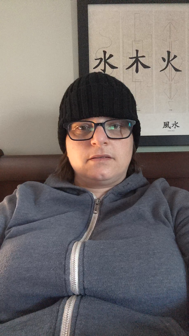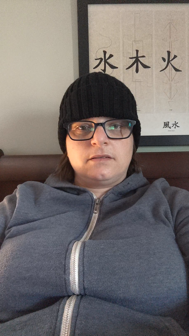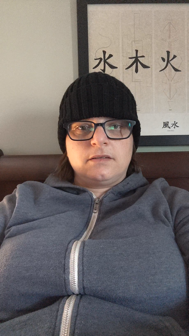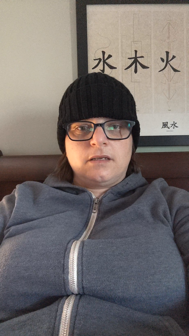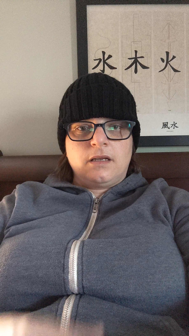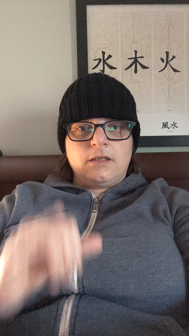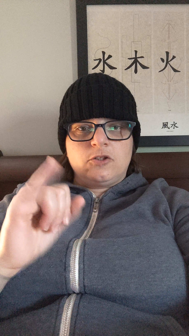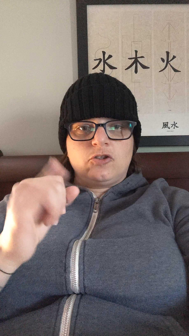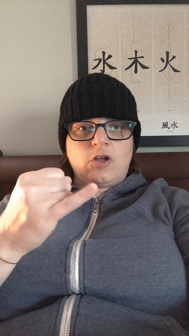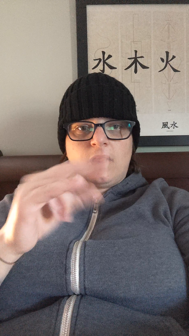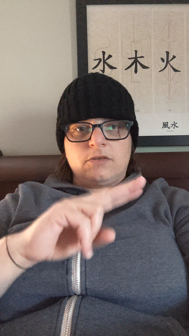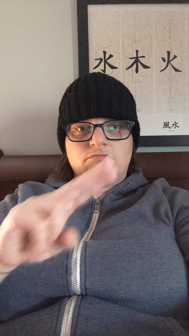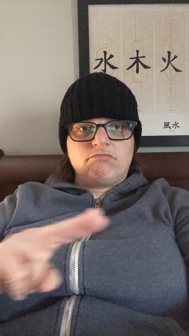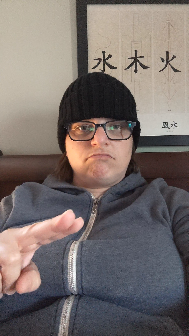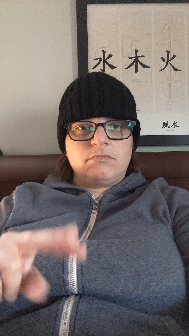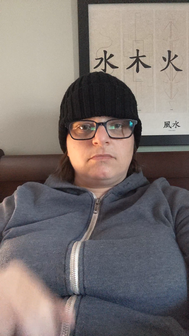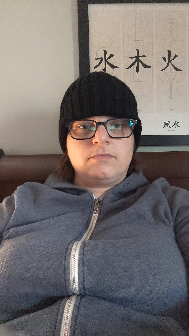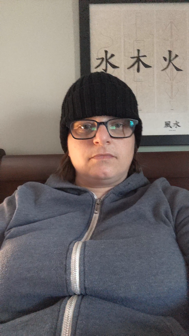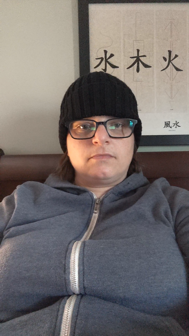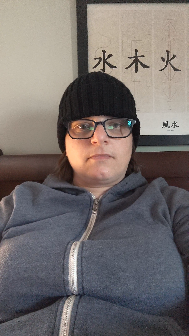jelly